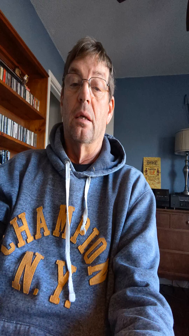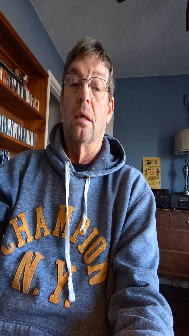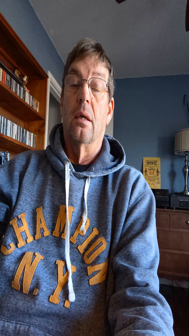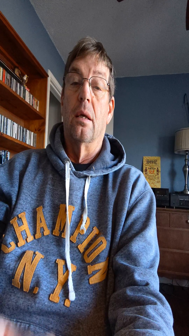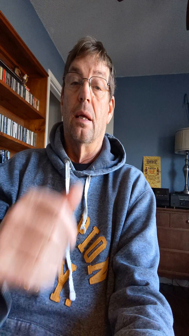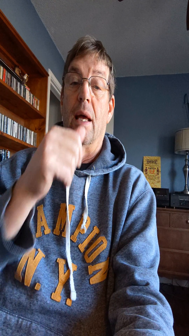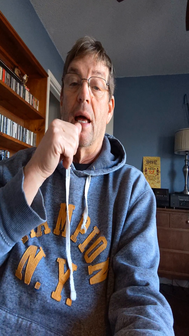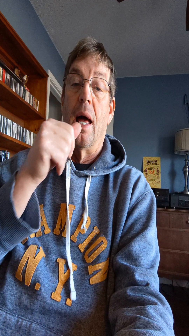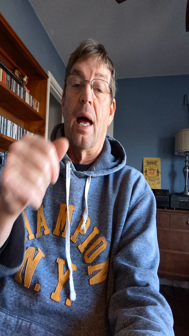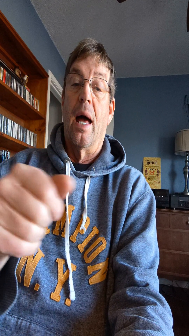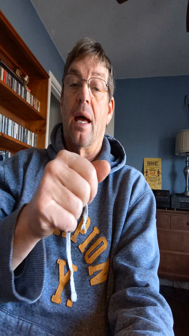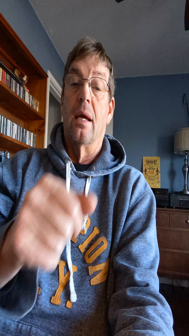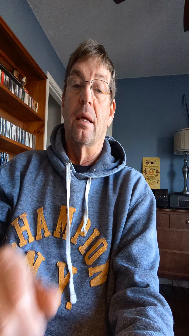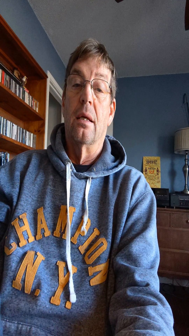hide